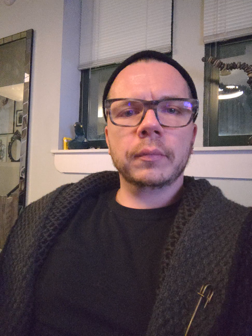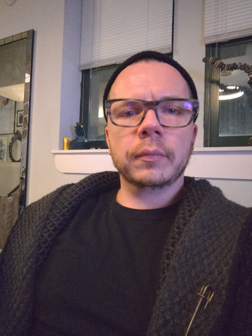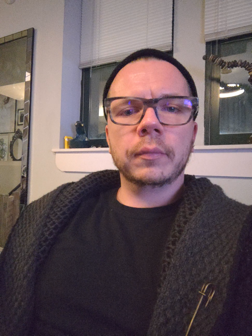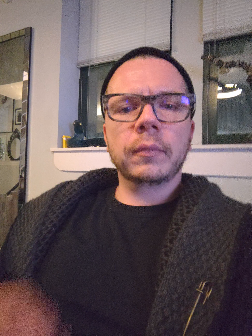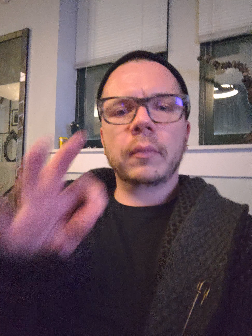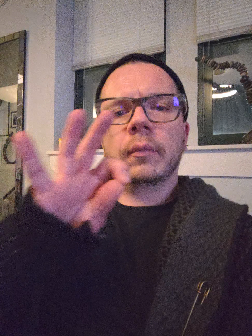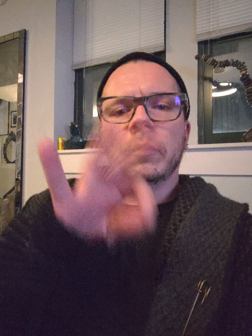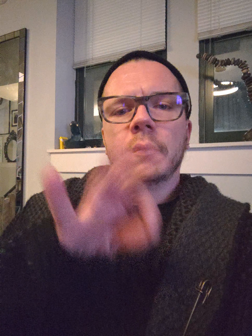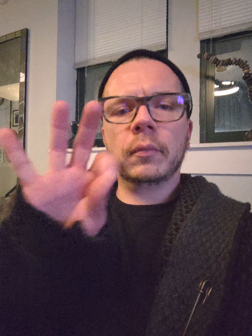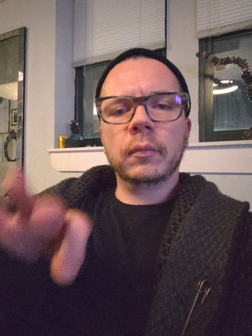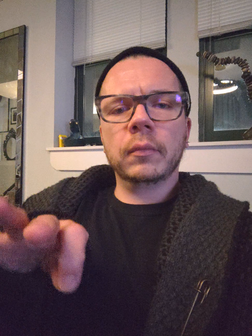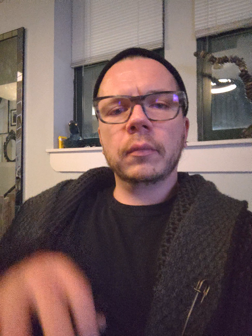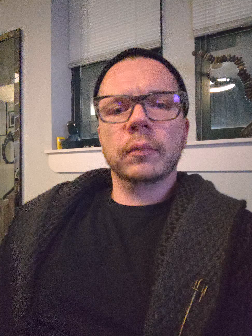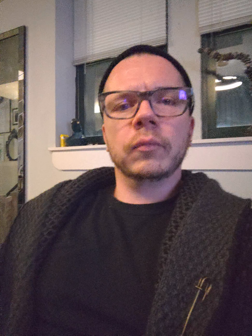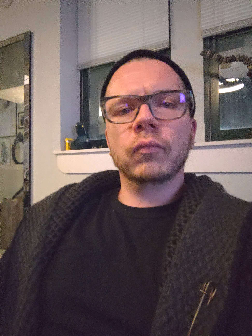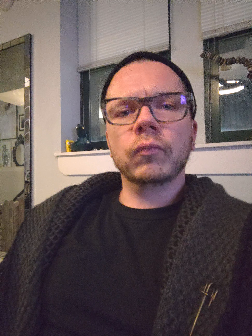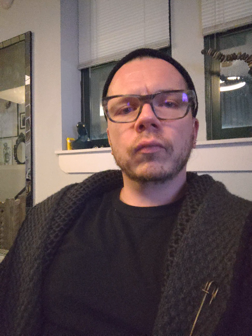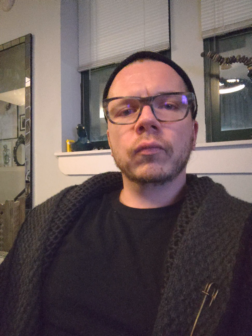french fries